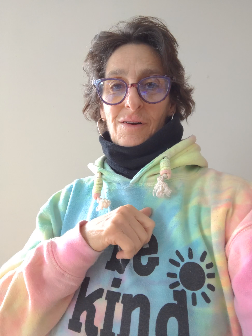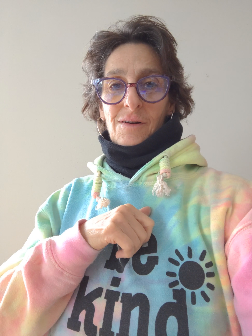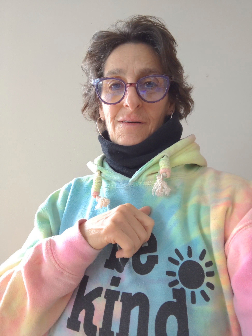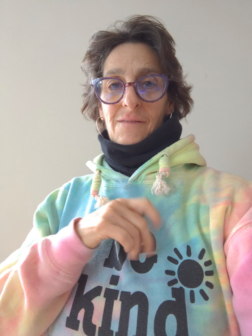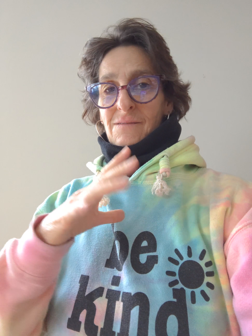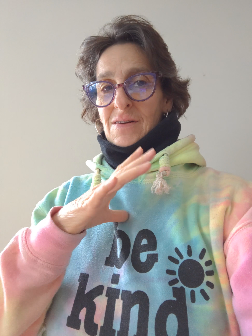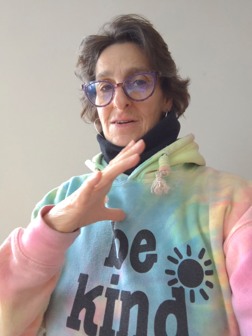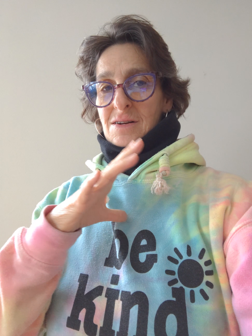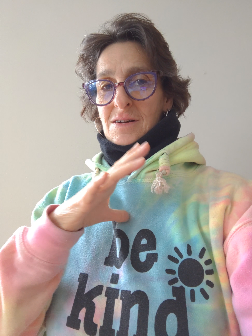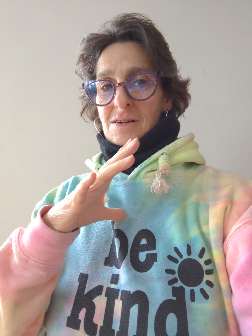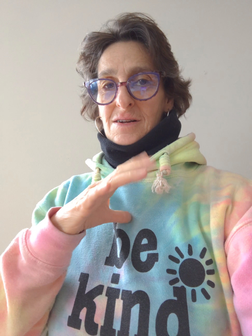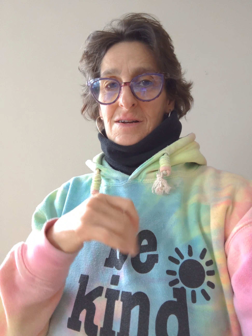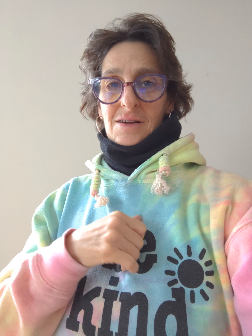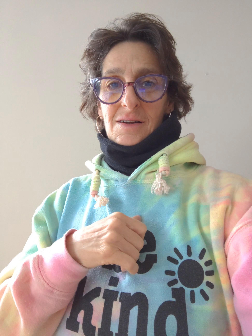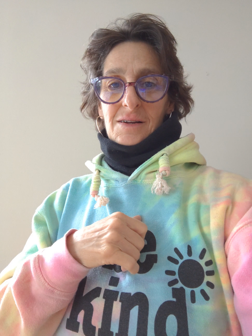fine